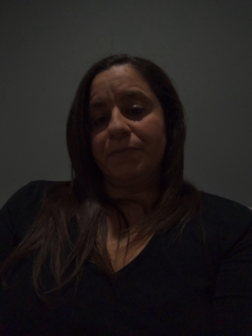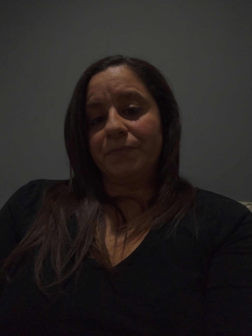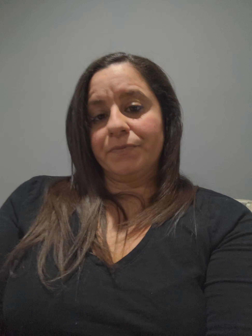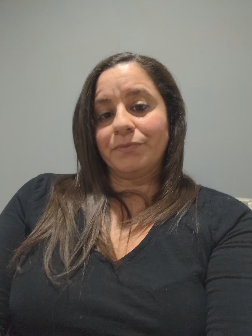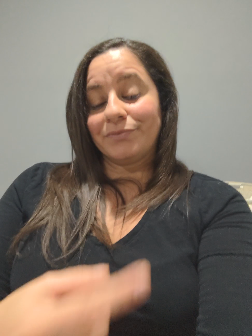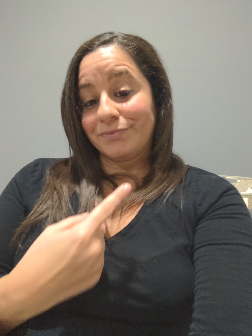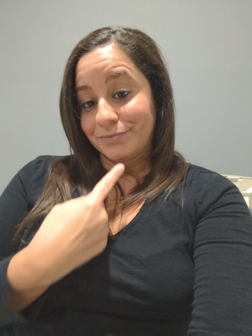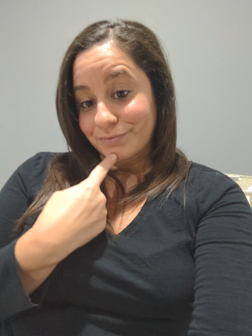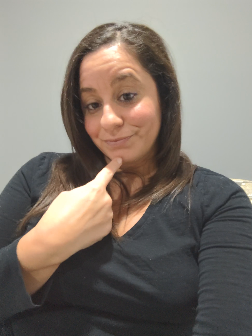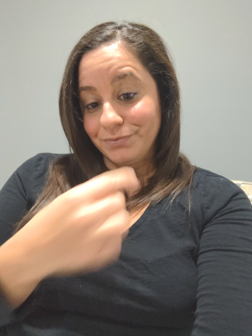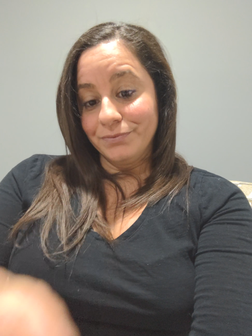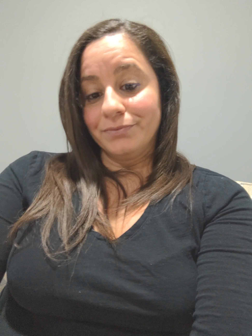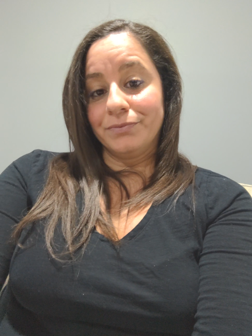say